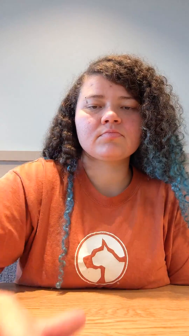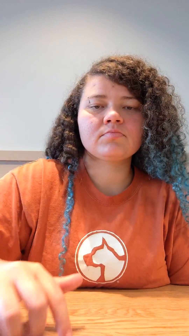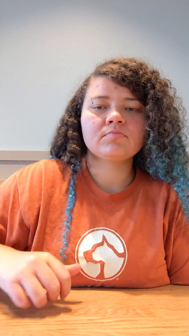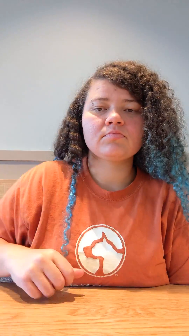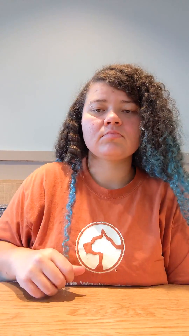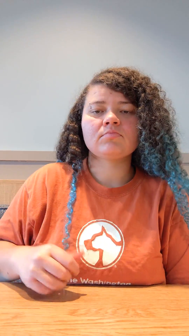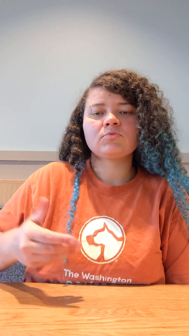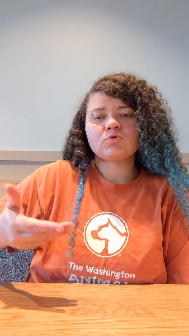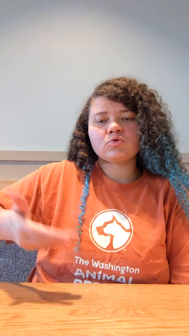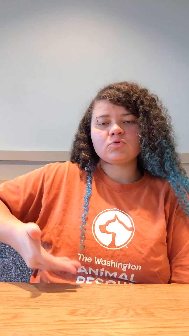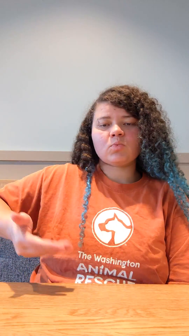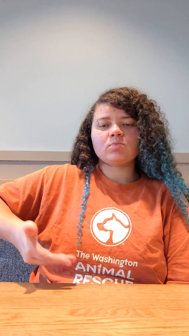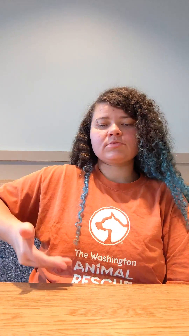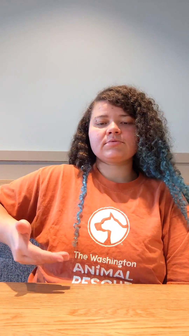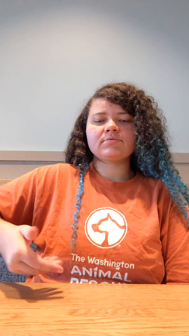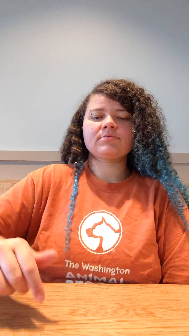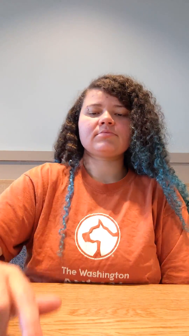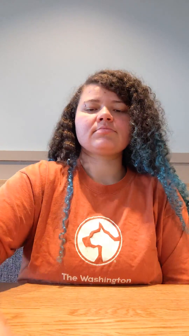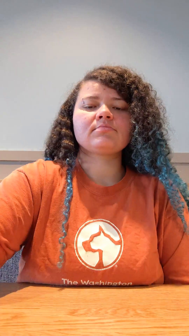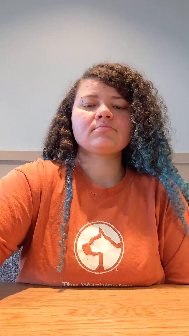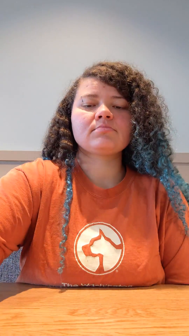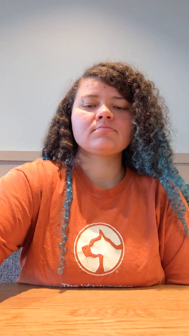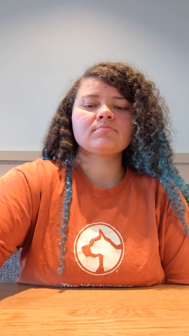shorts